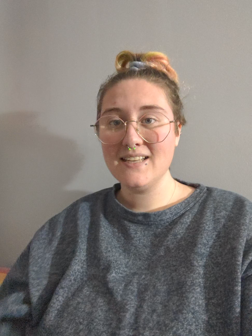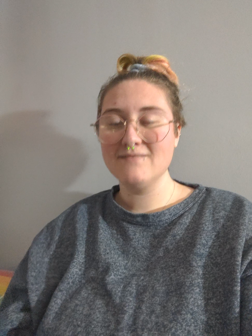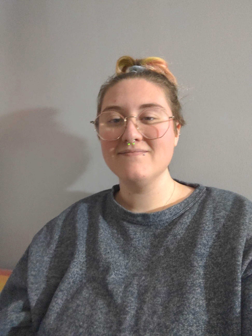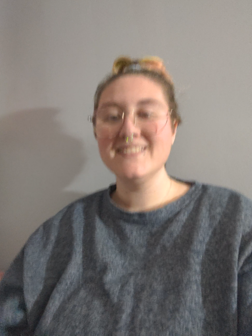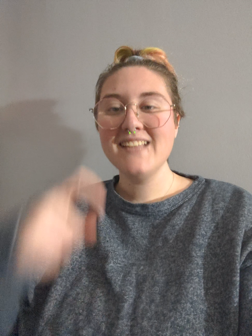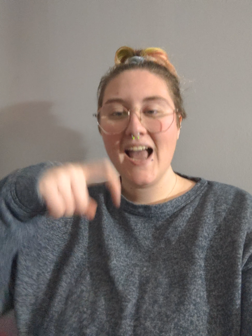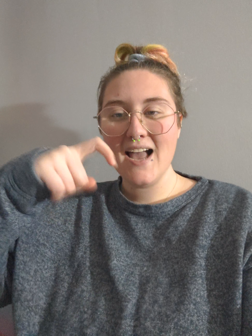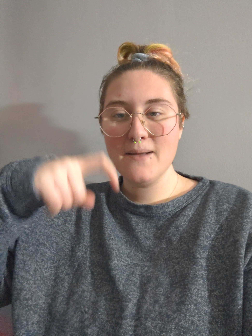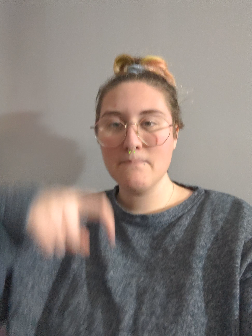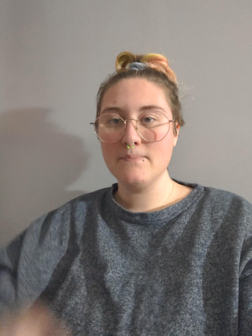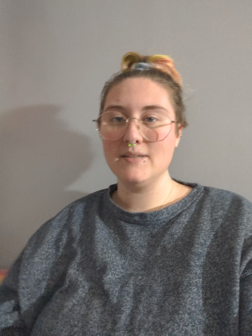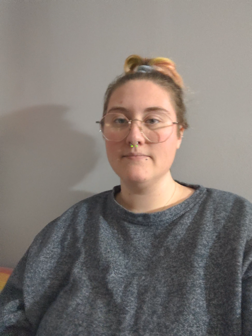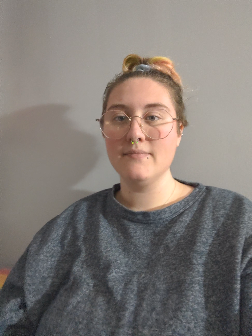time